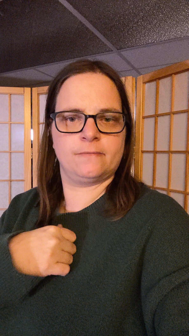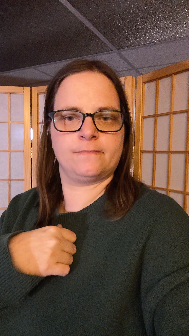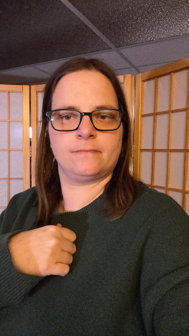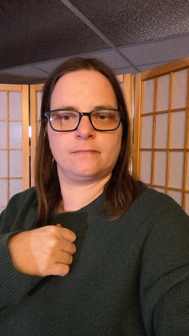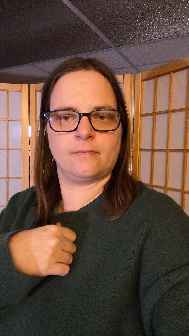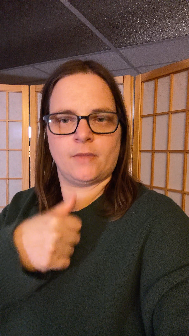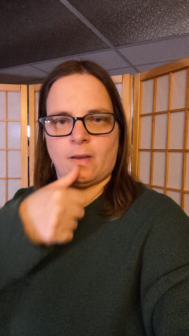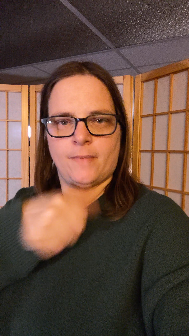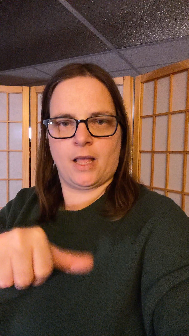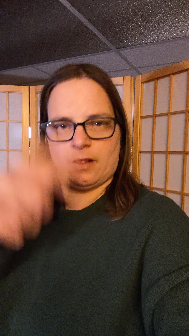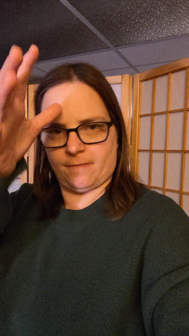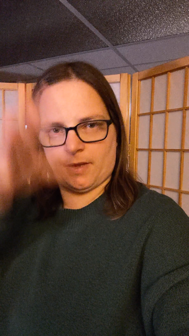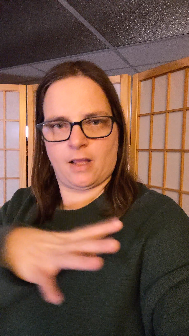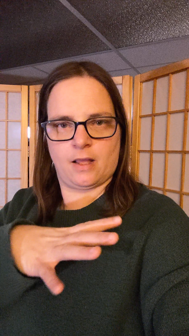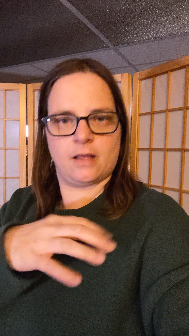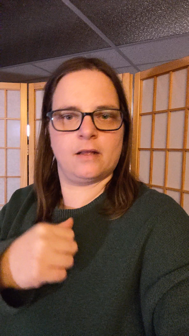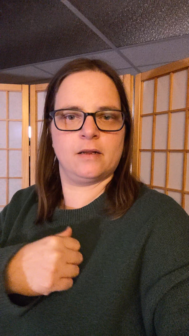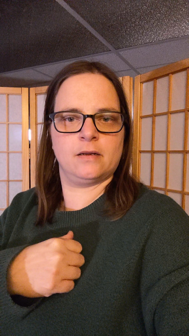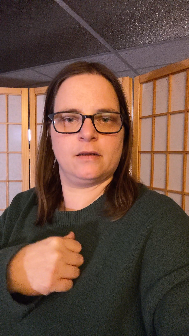mailman